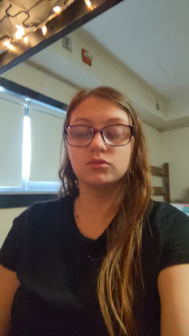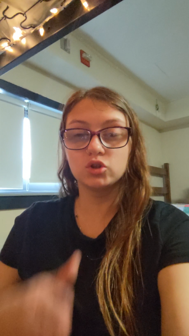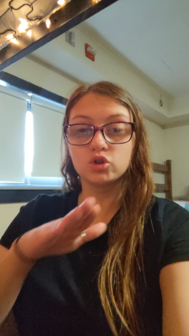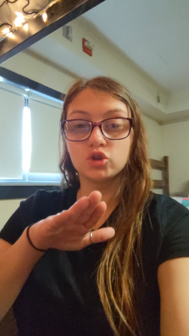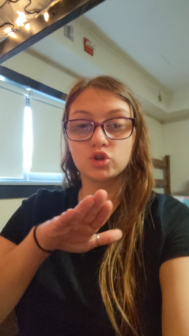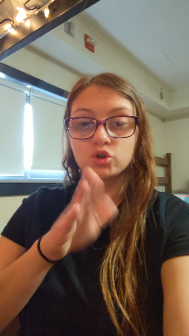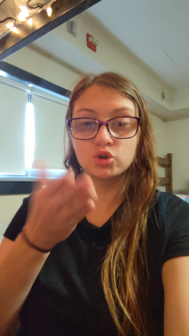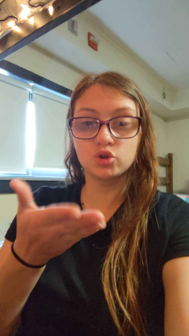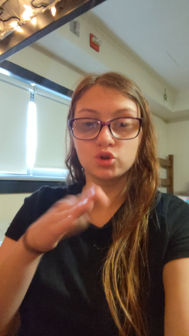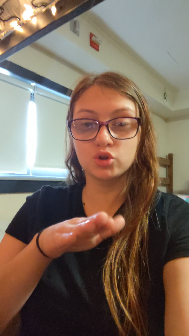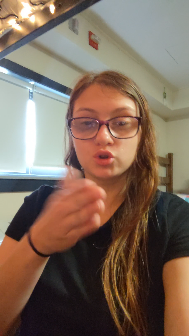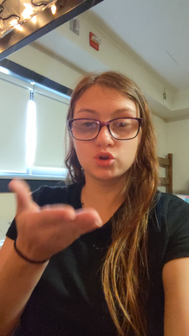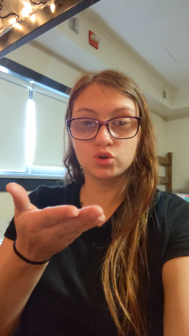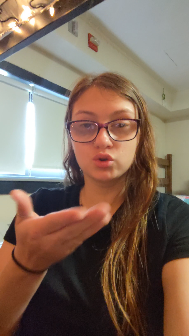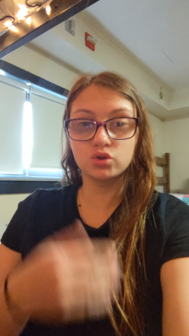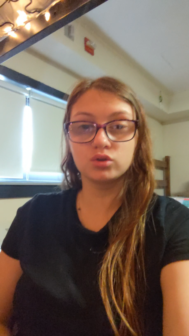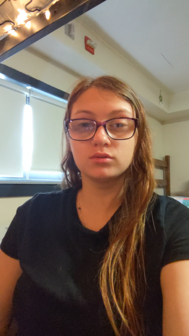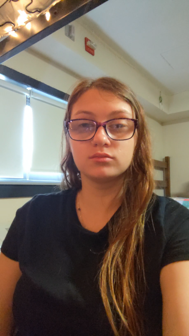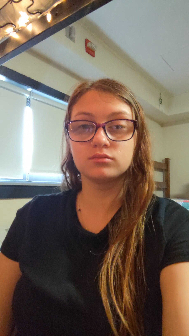cook